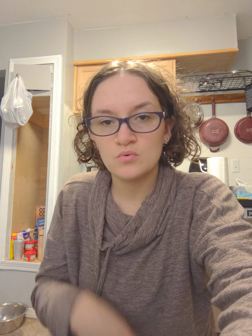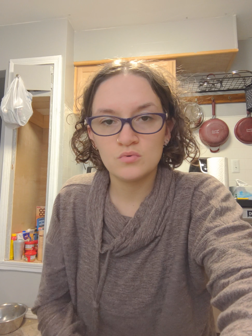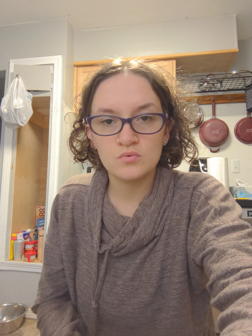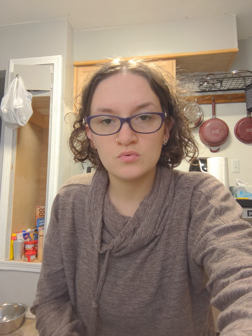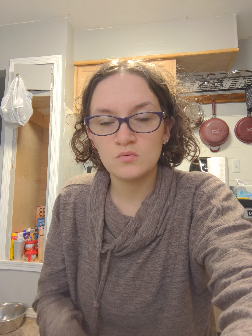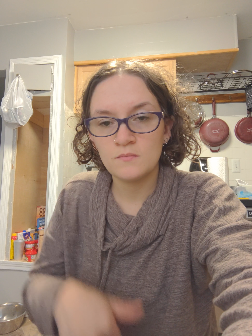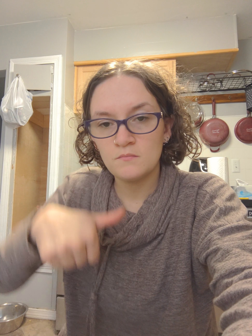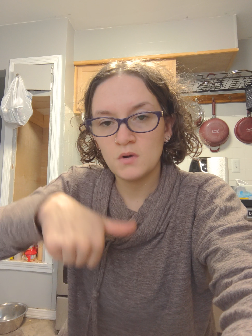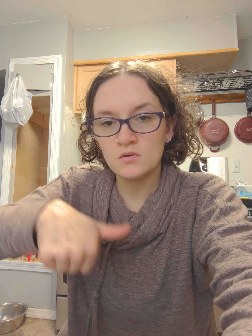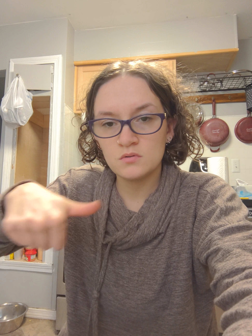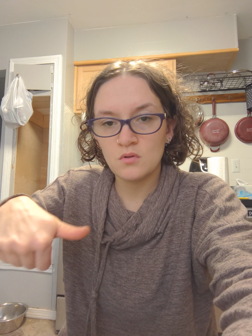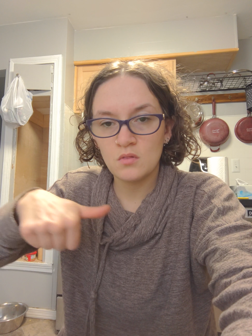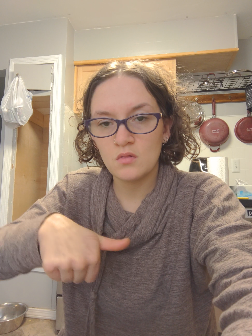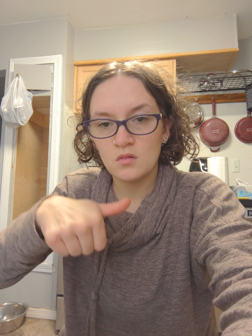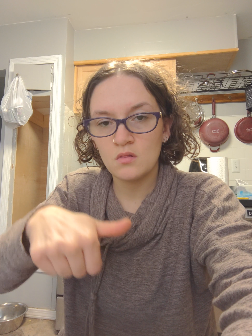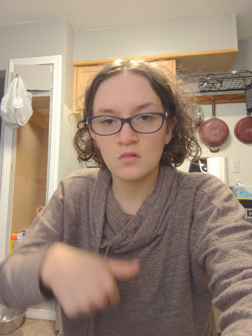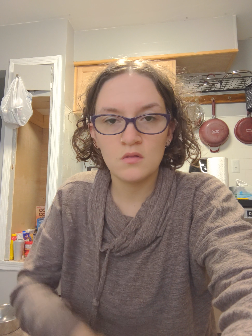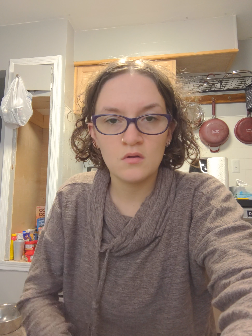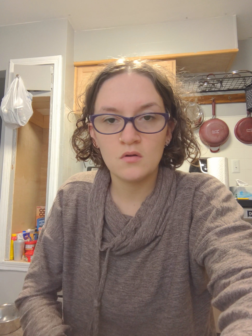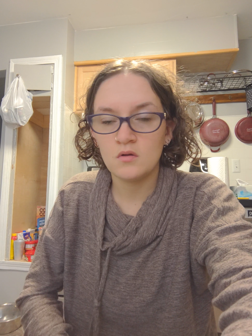puzzle